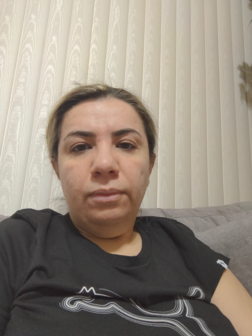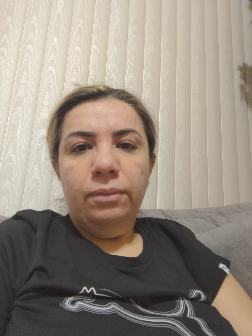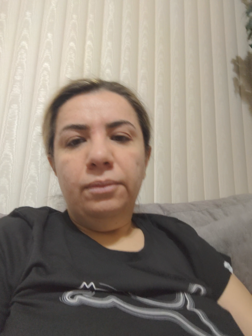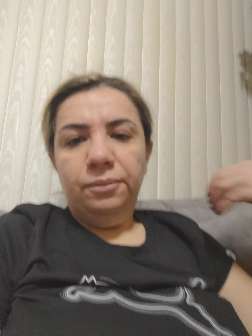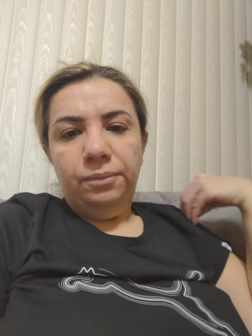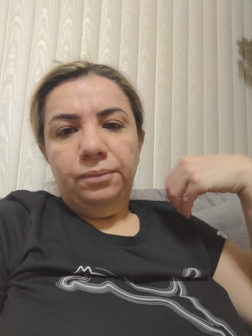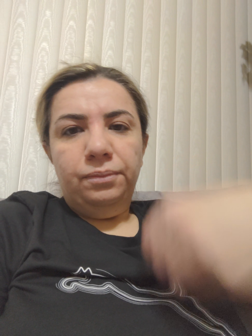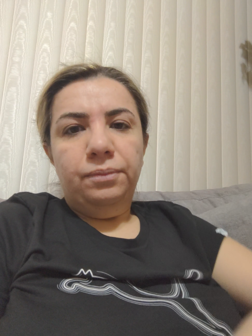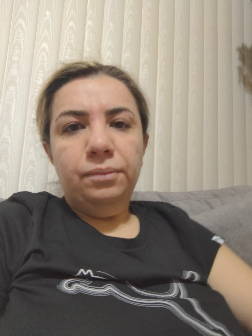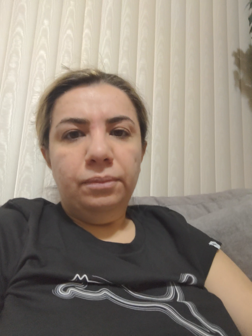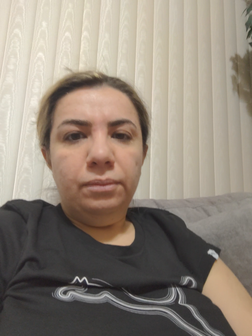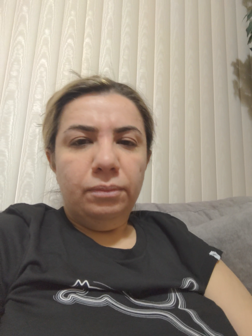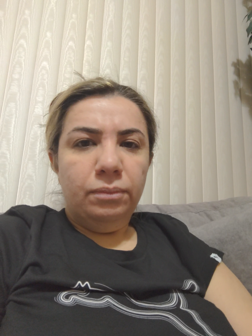jacket